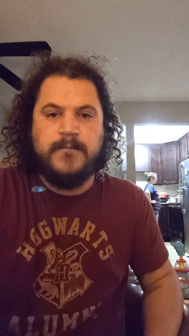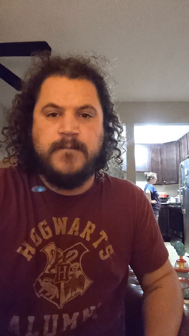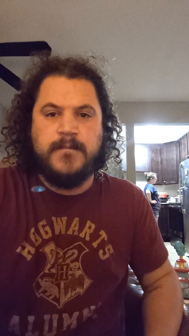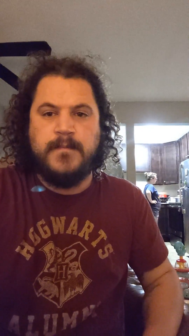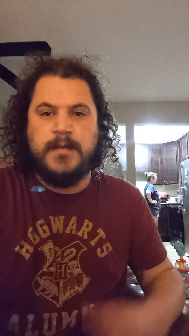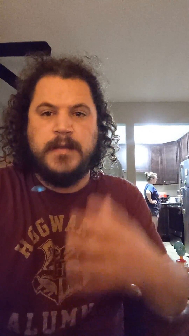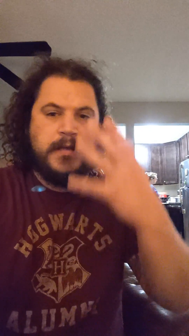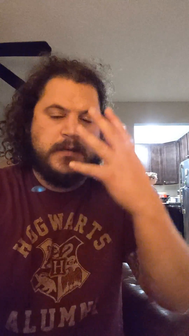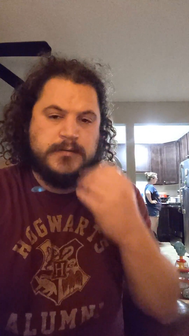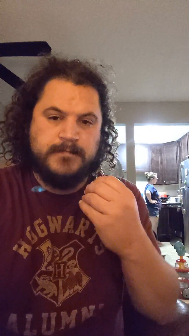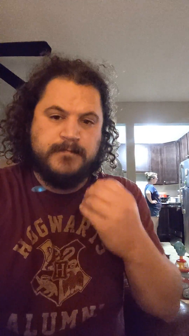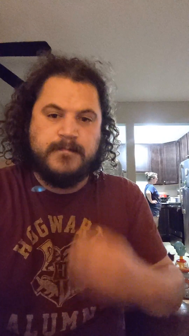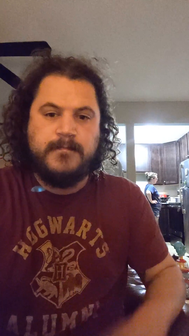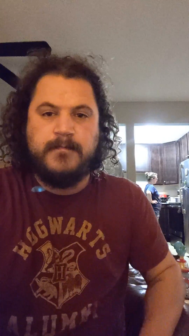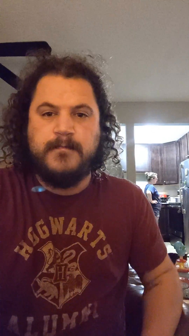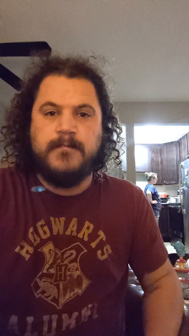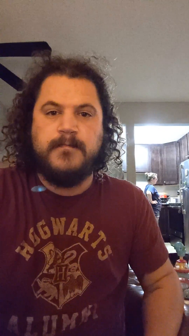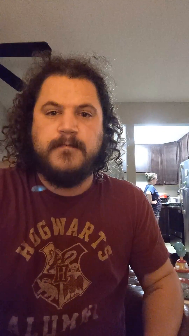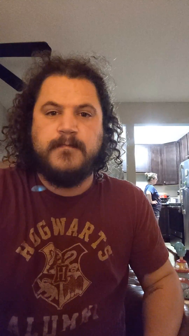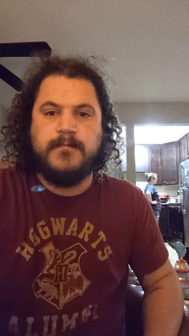asleep